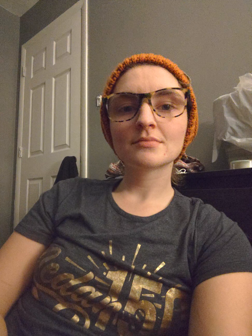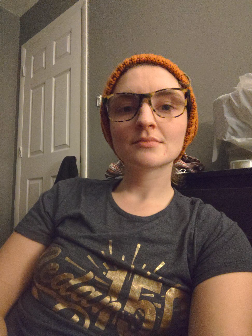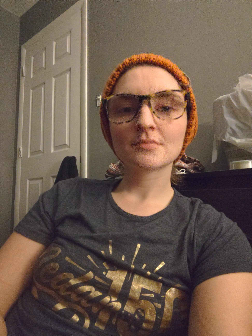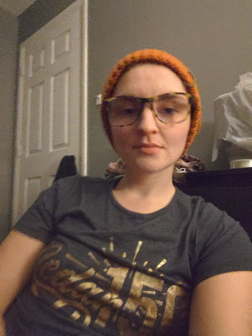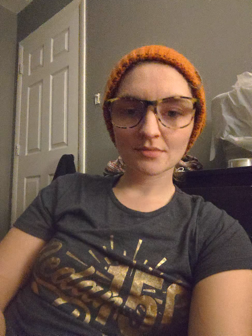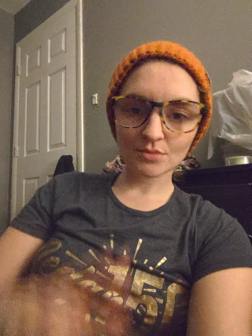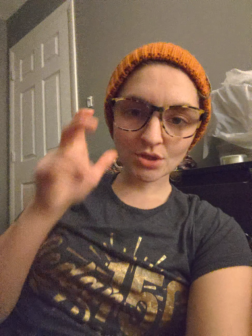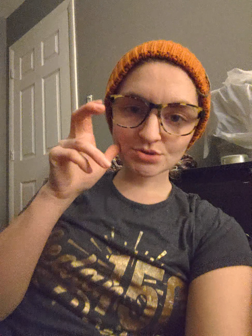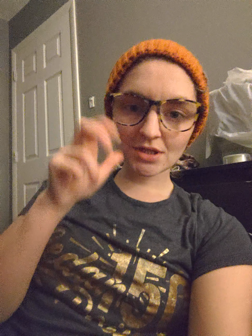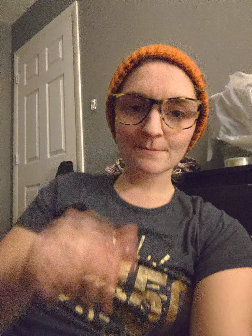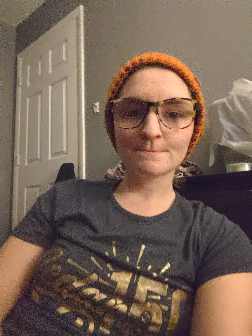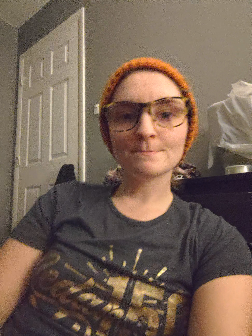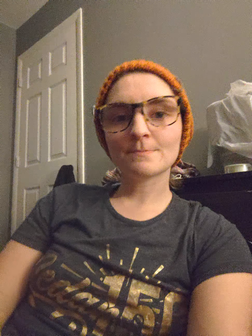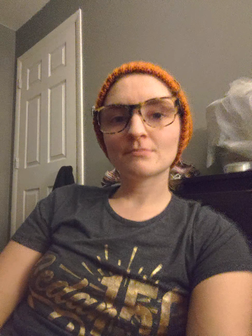hear